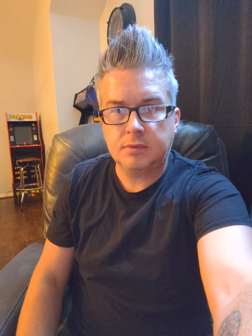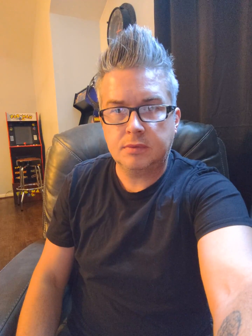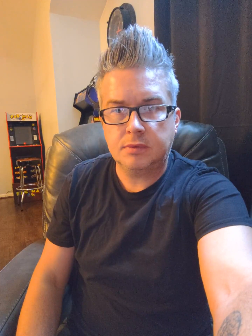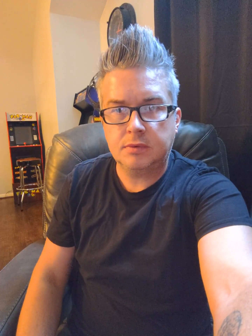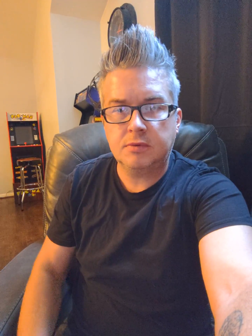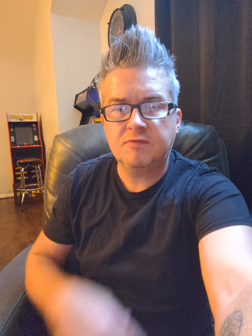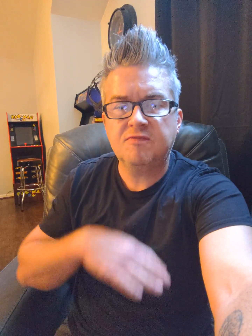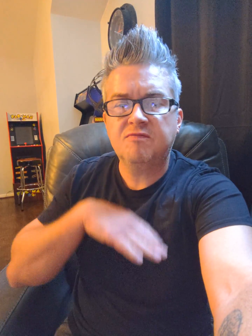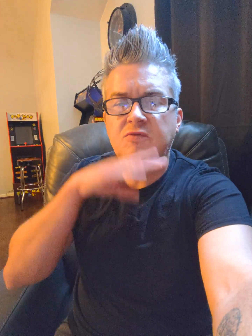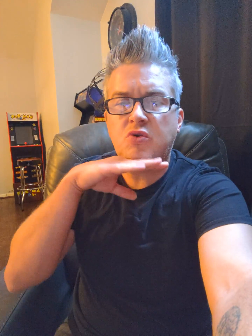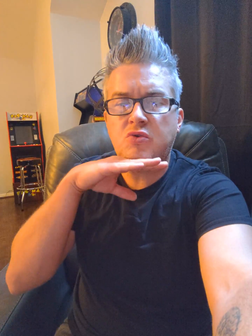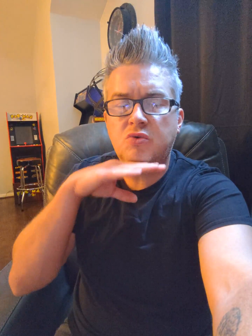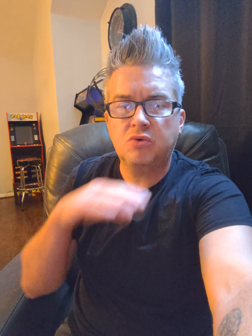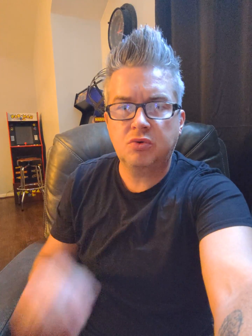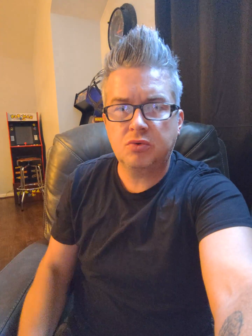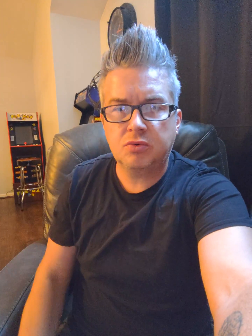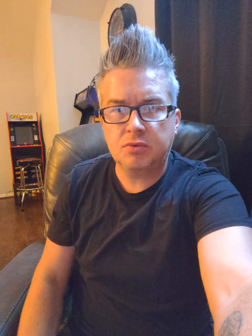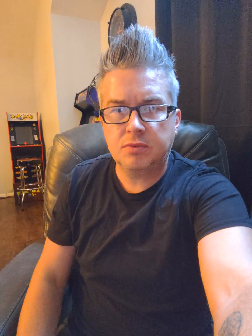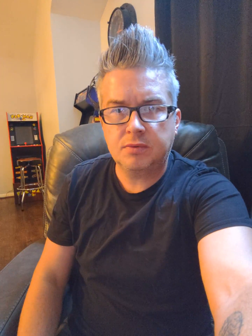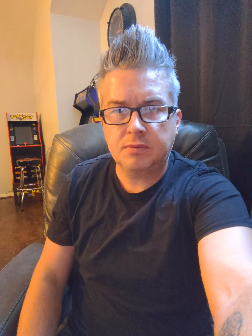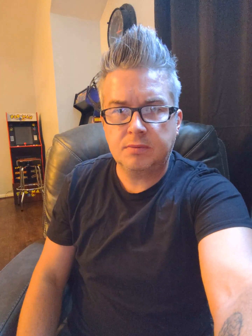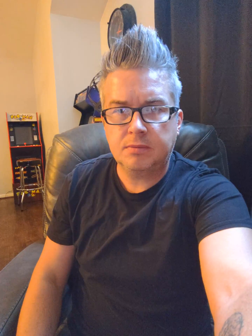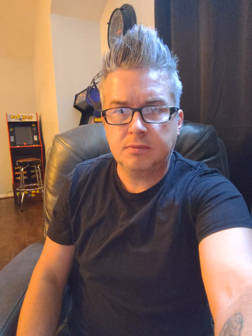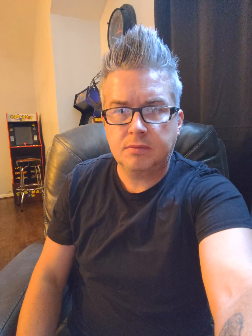full